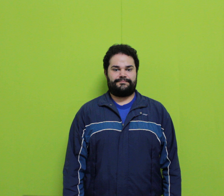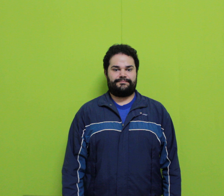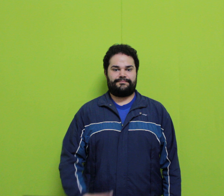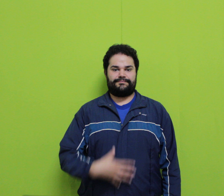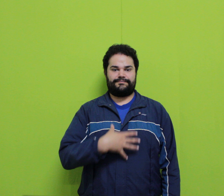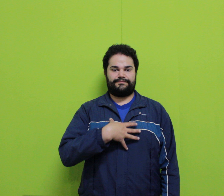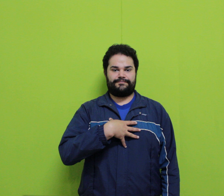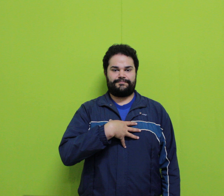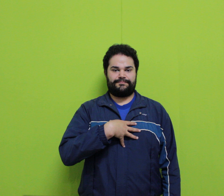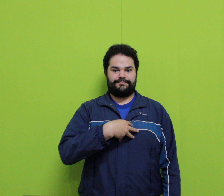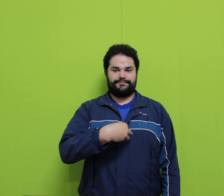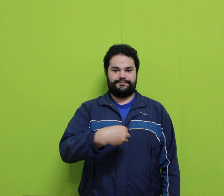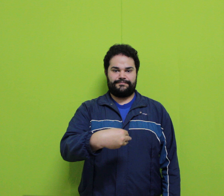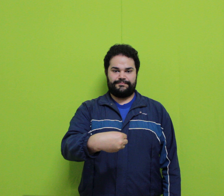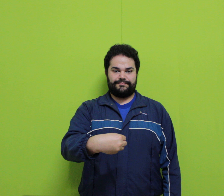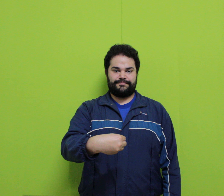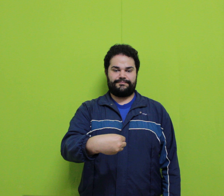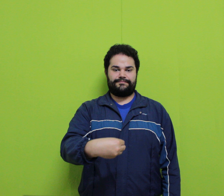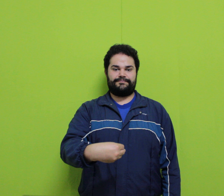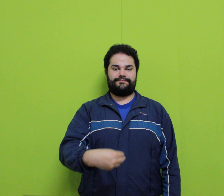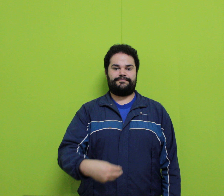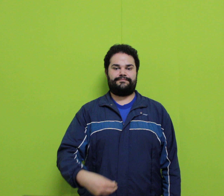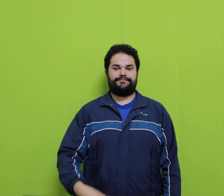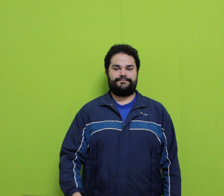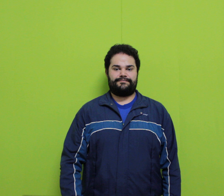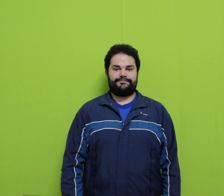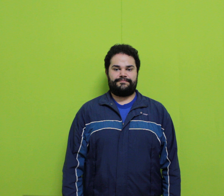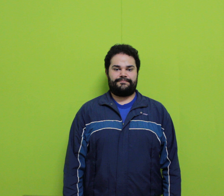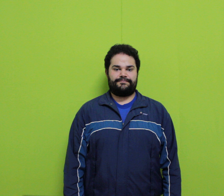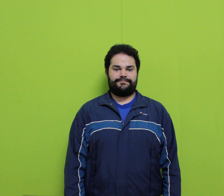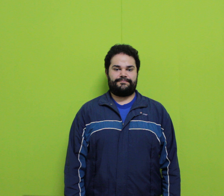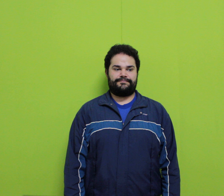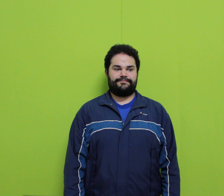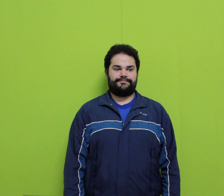filho